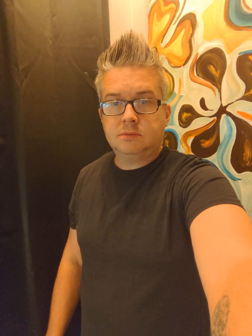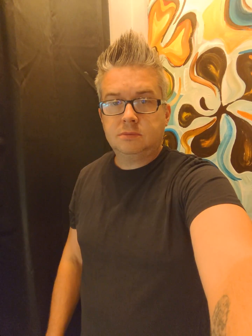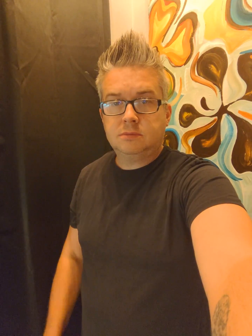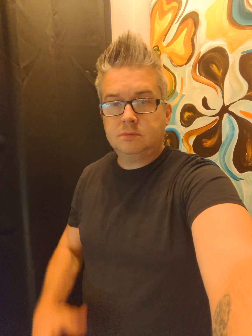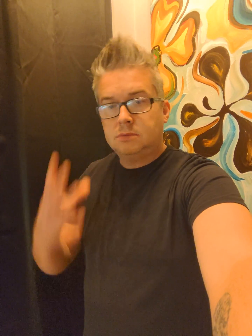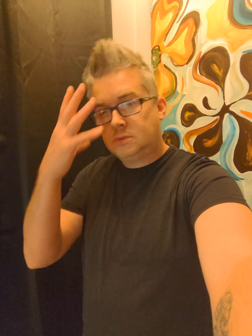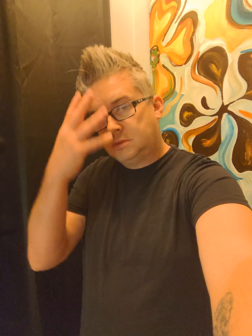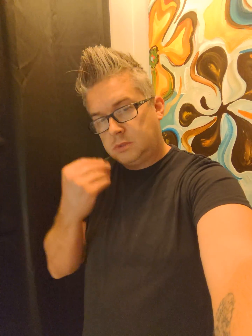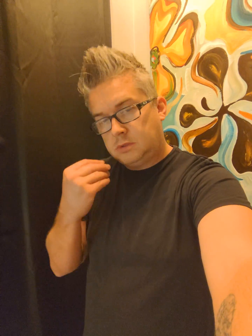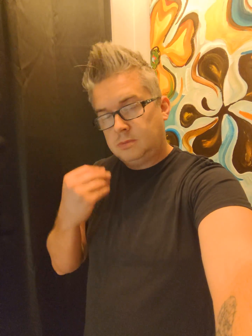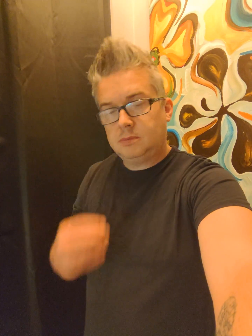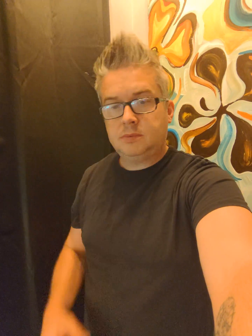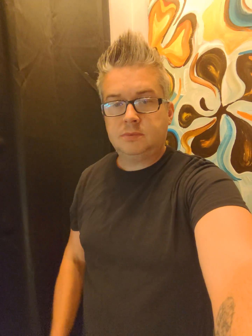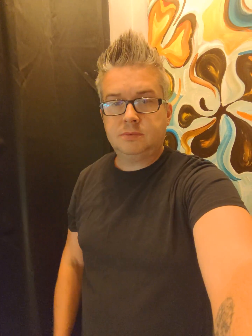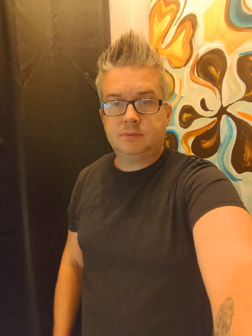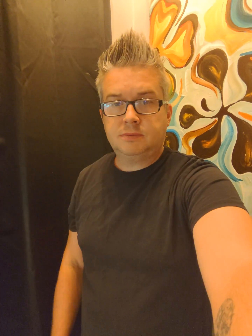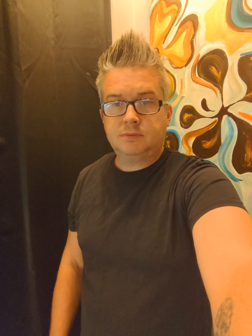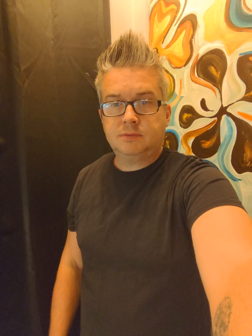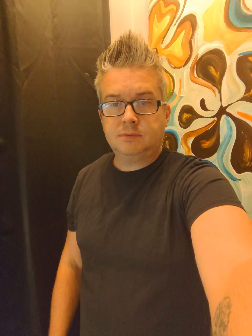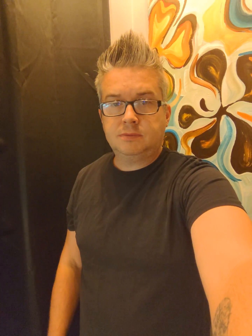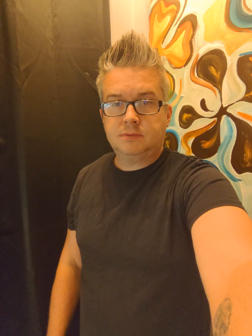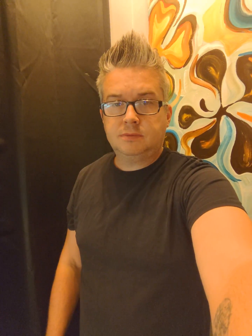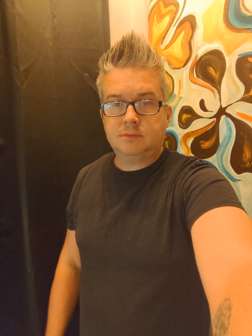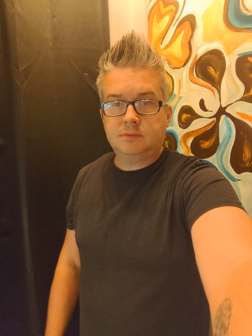asleep